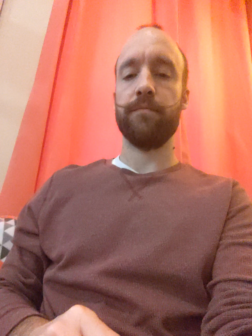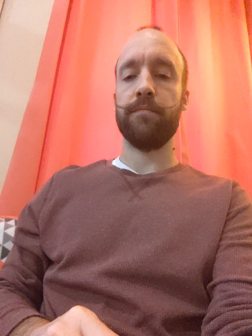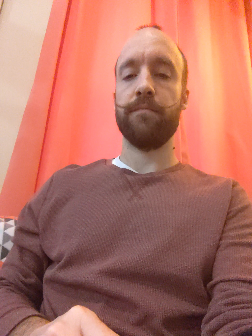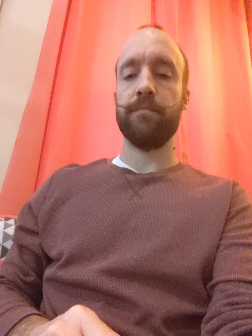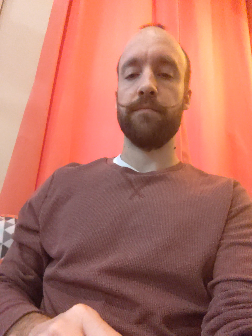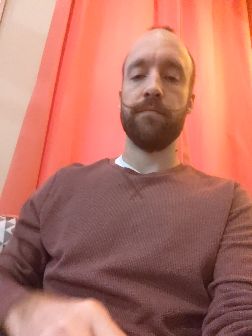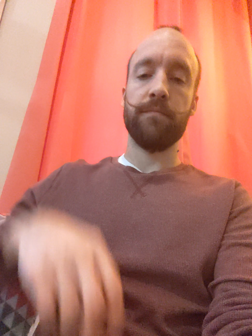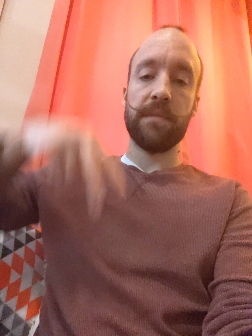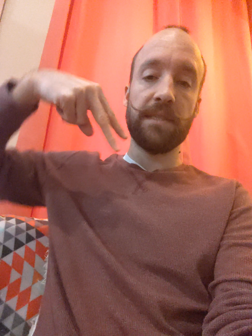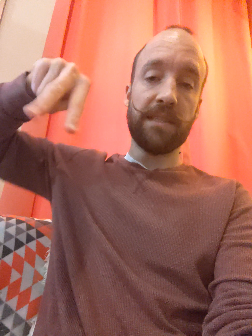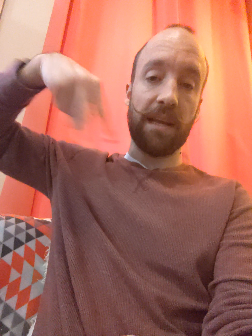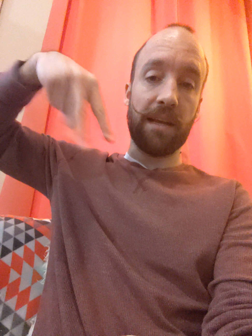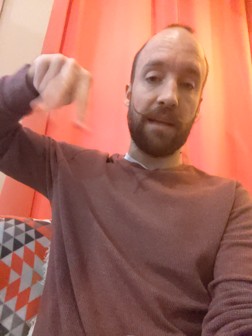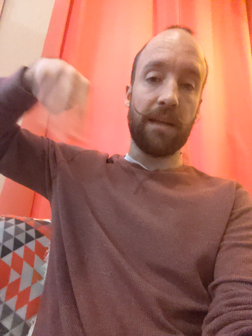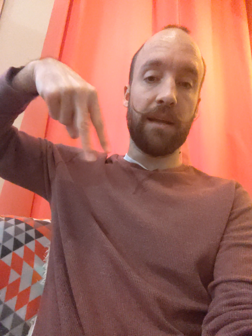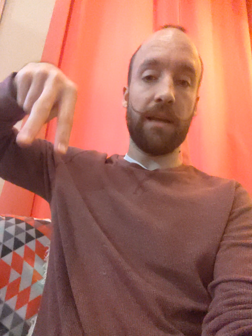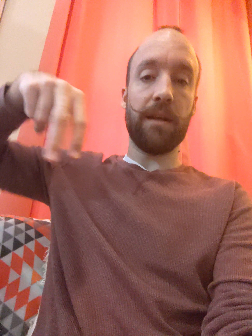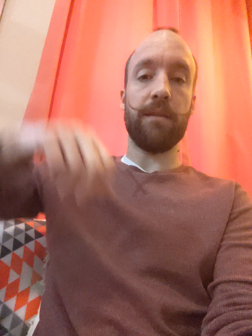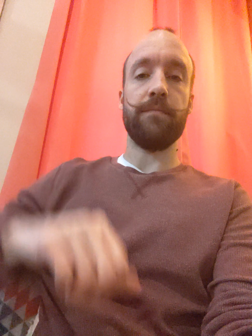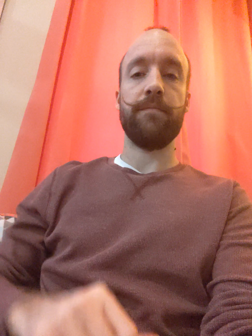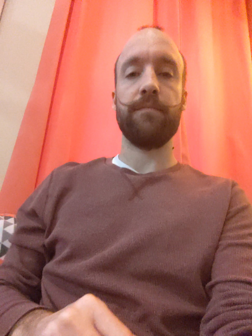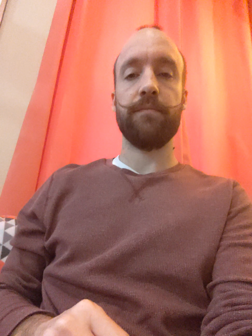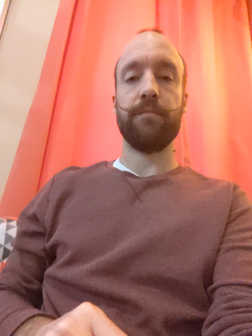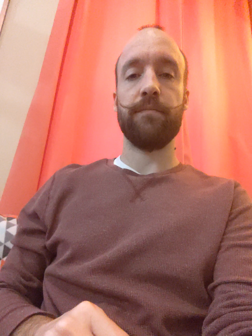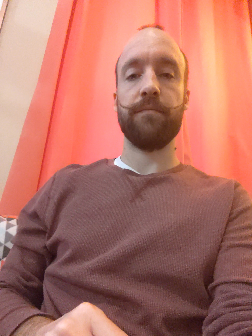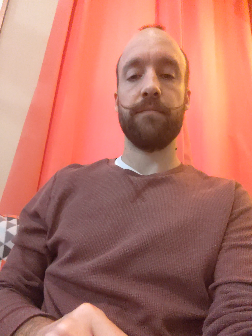dance